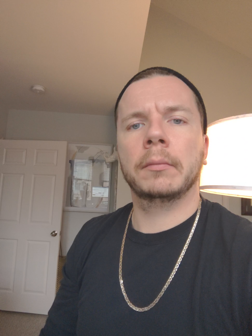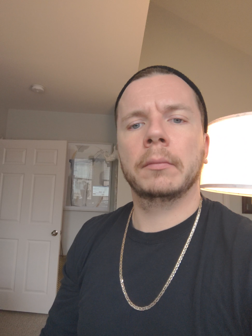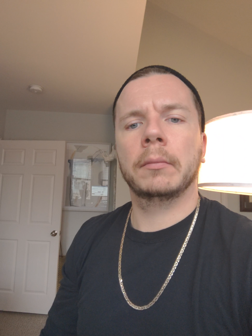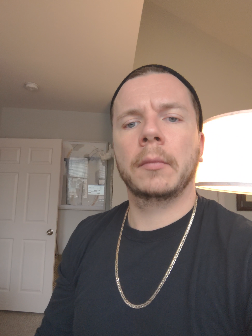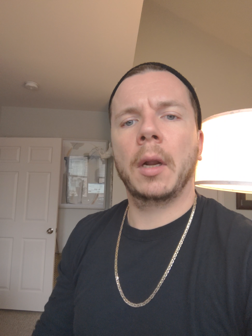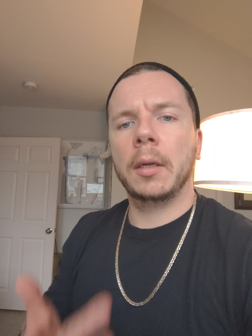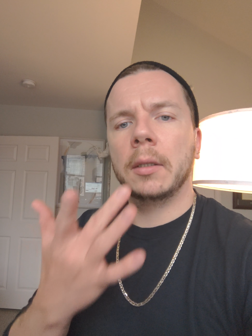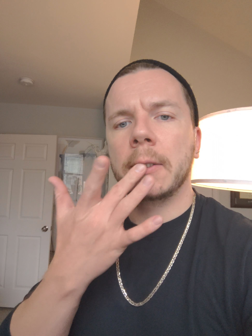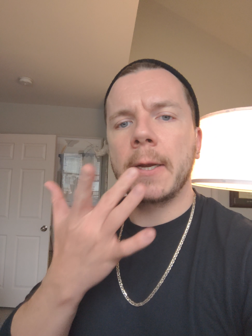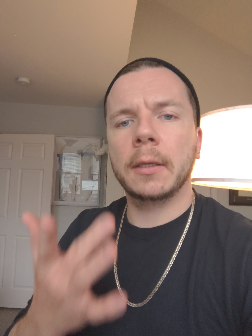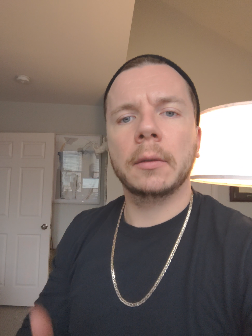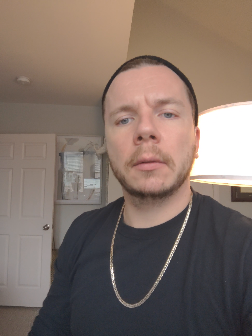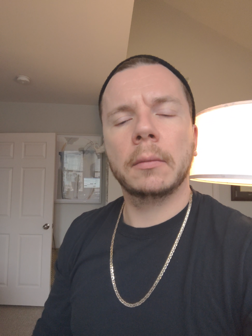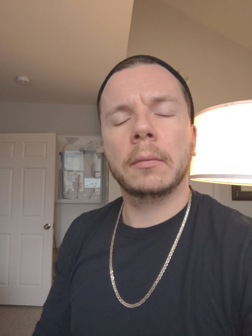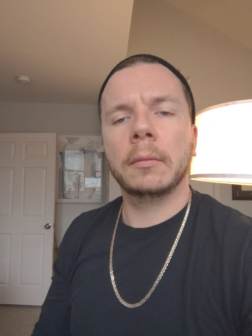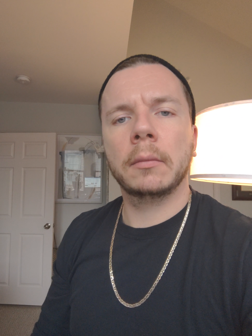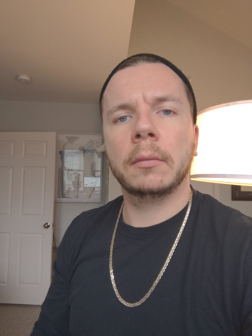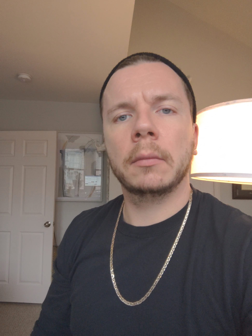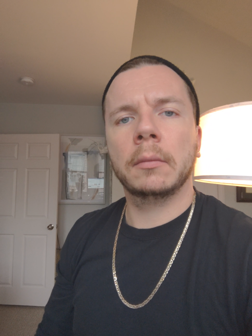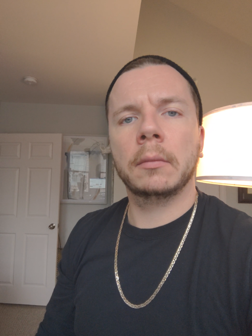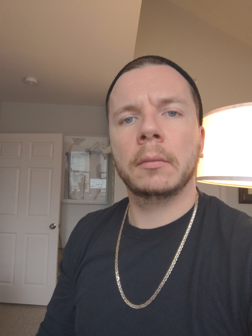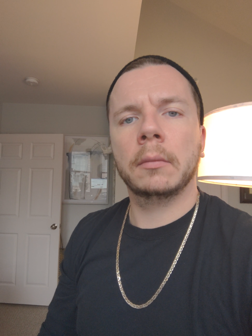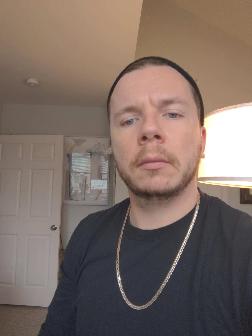taste